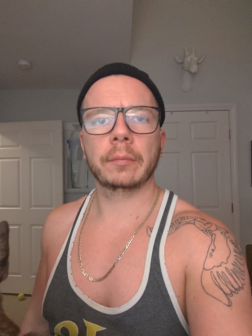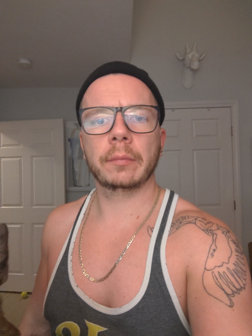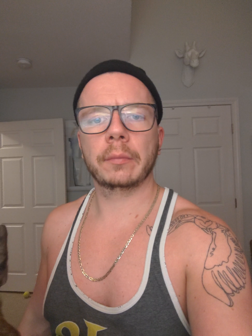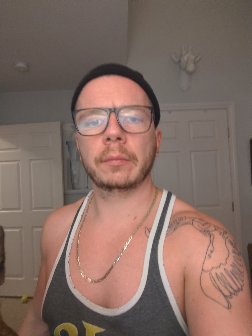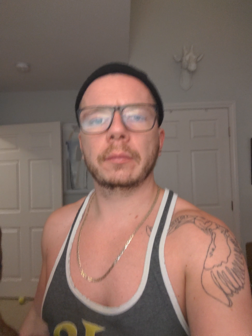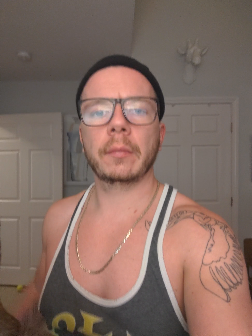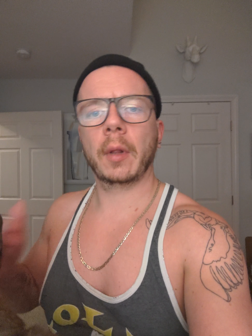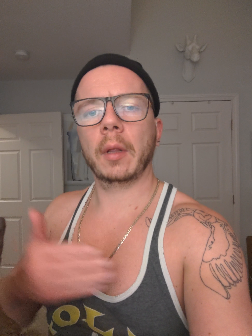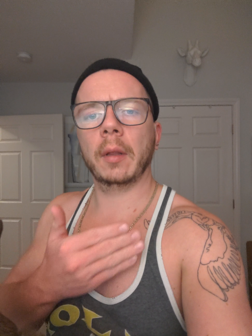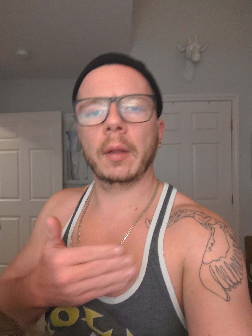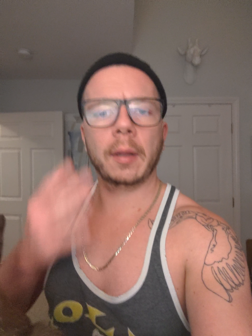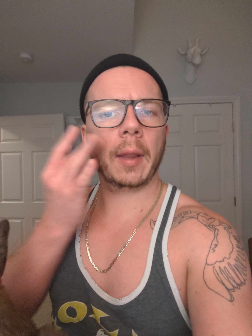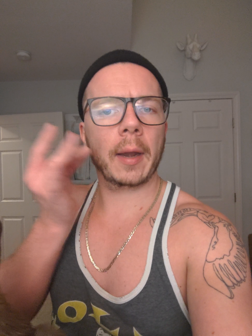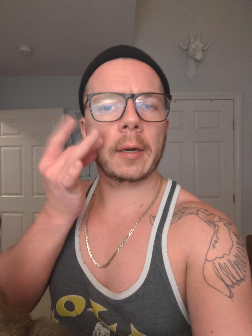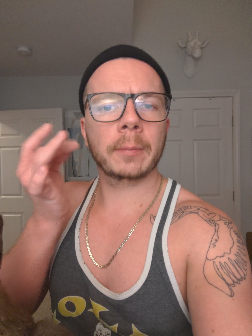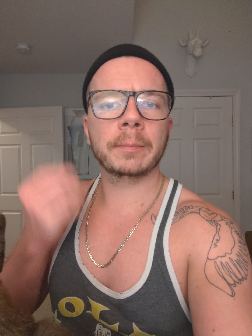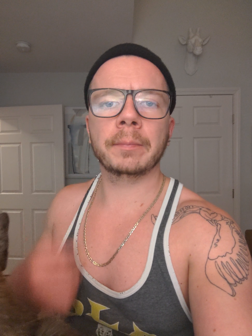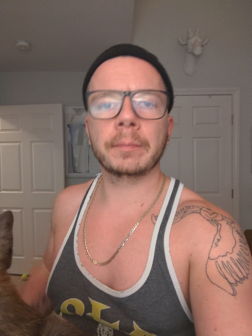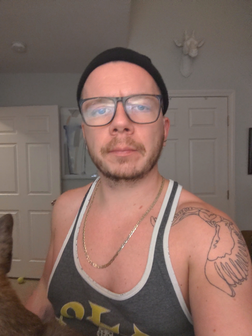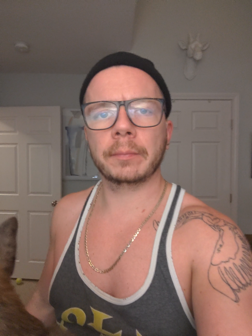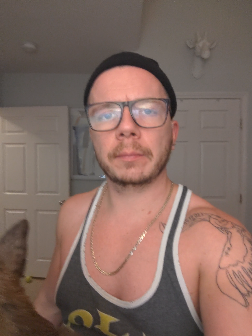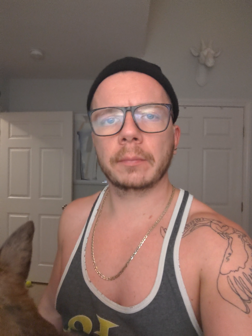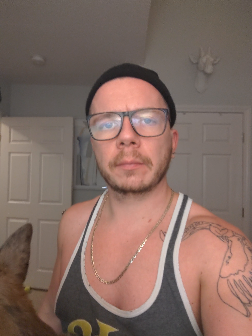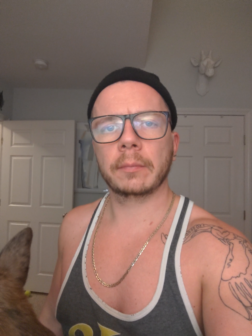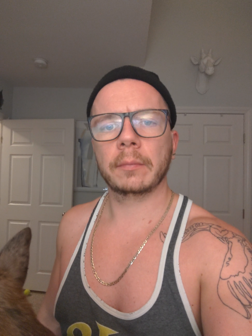kitty